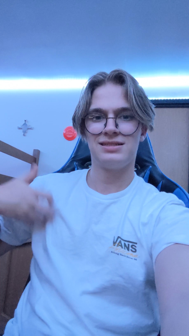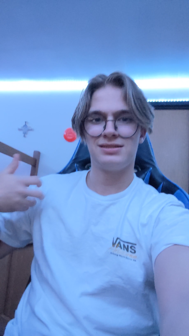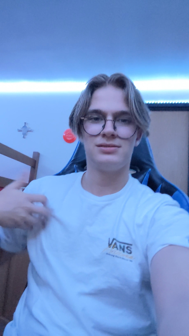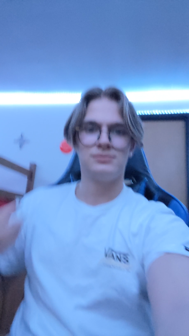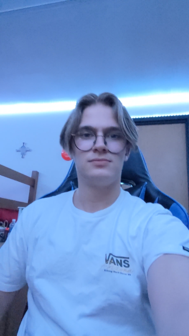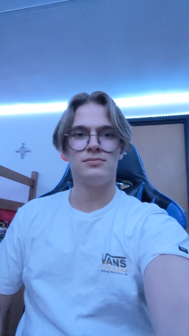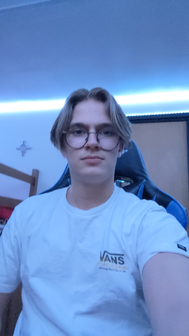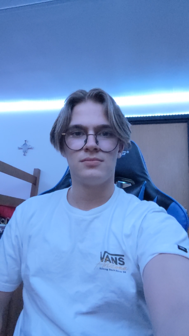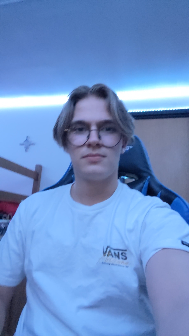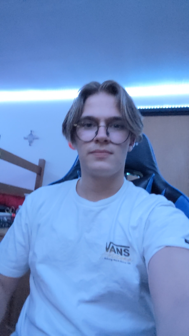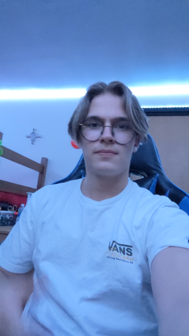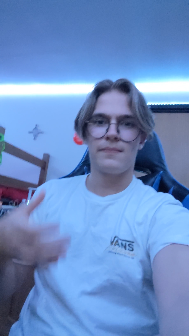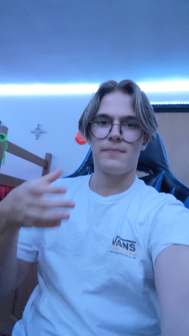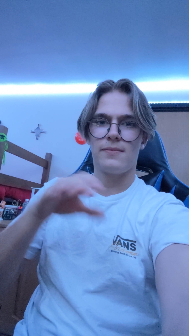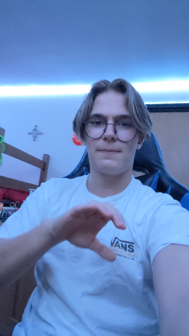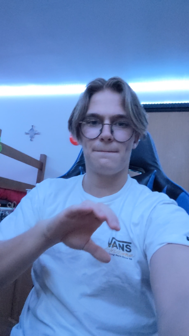dump